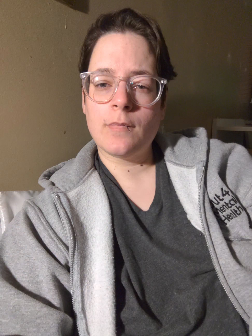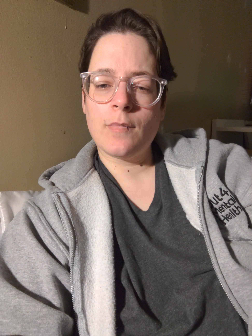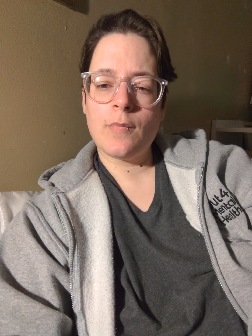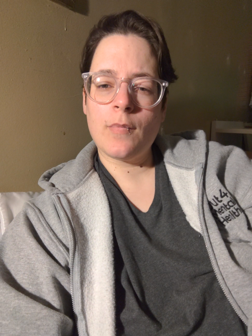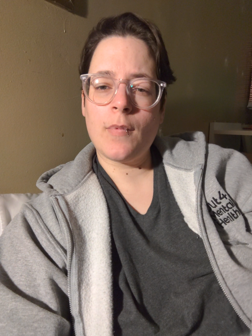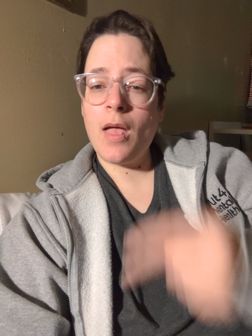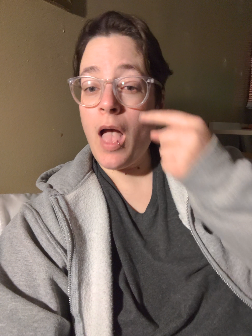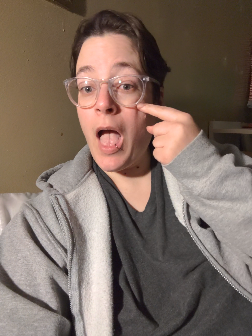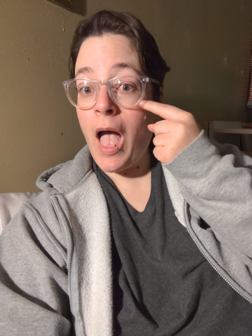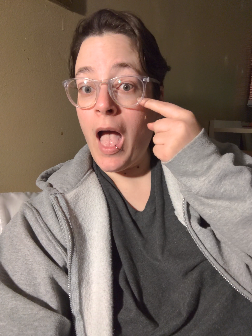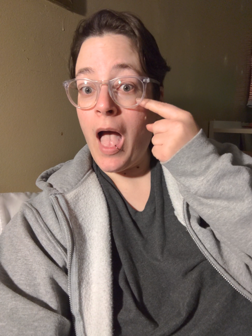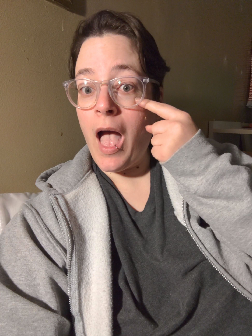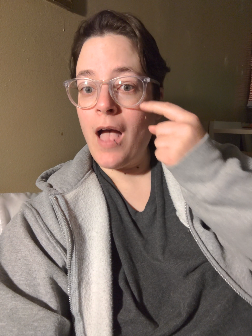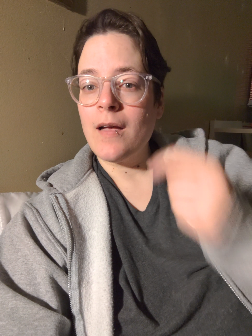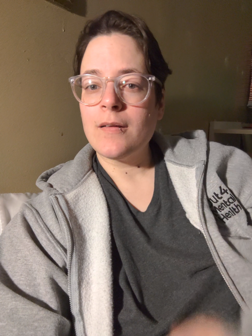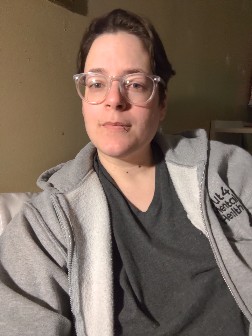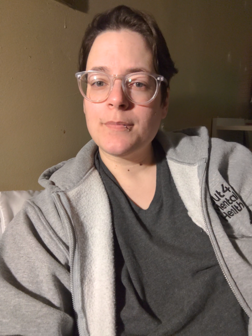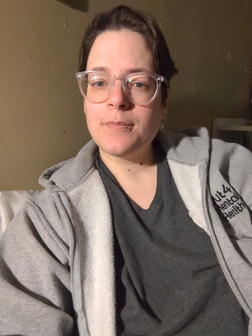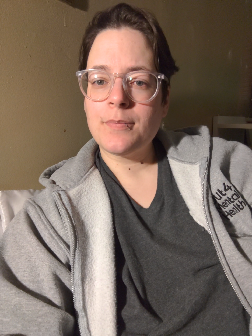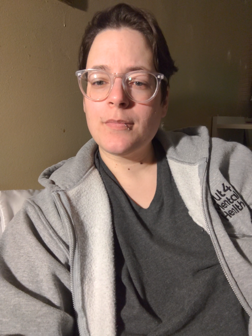eye